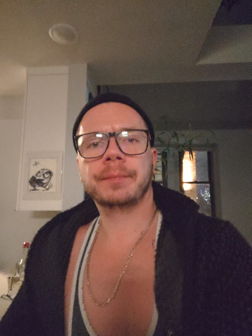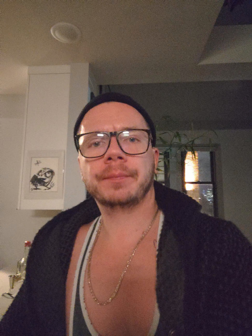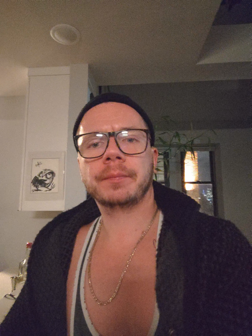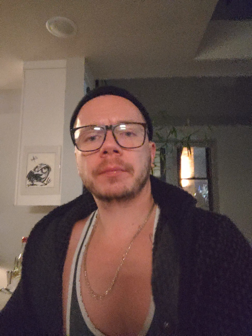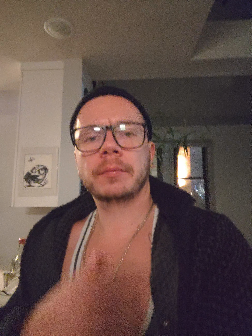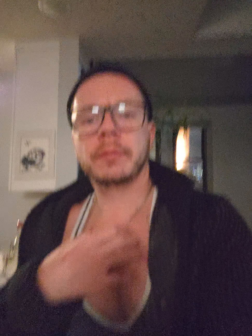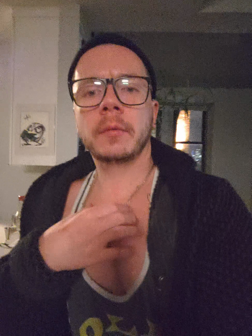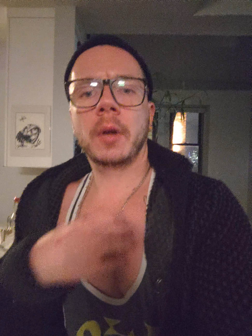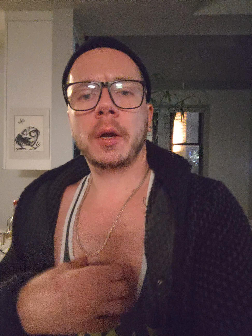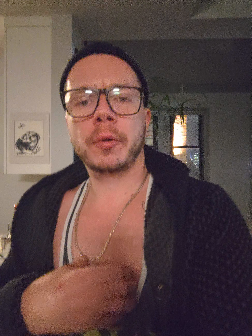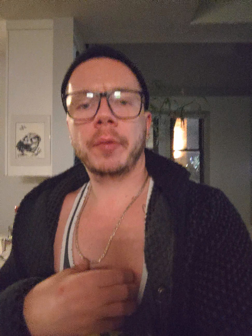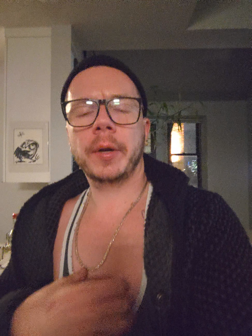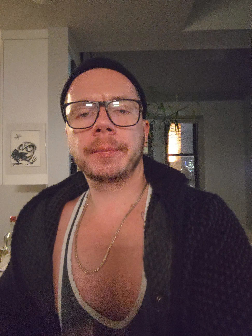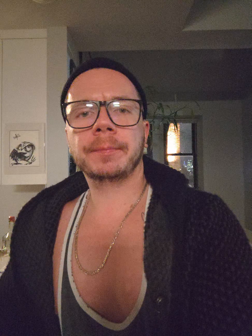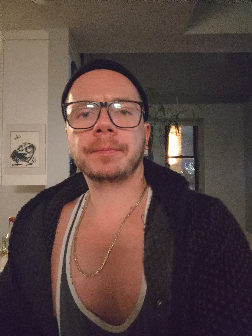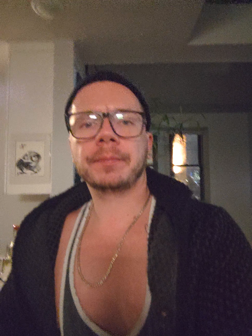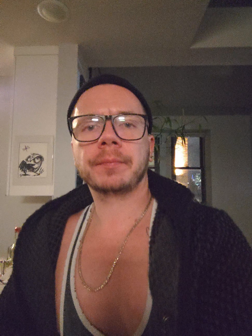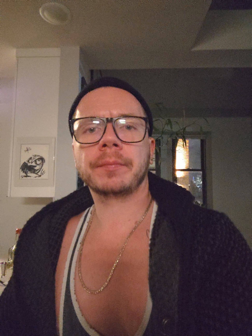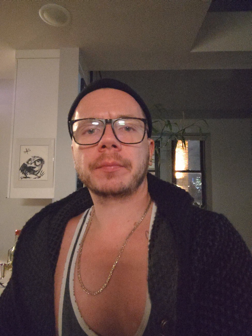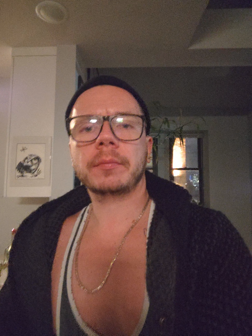hungry